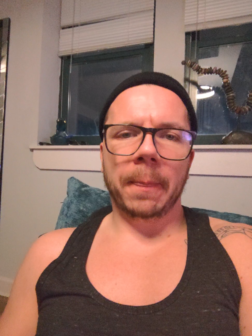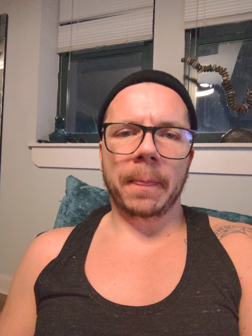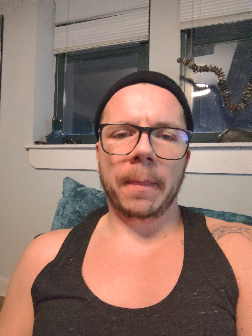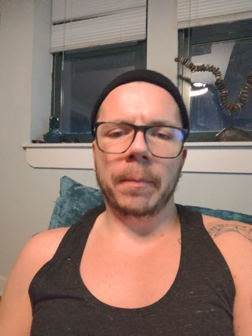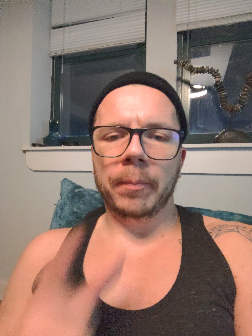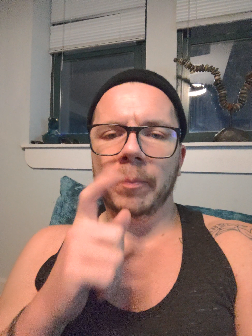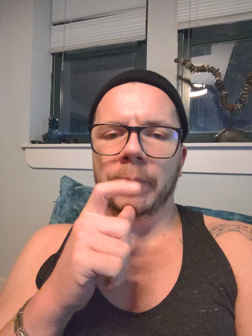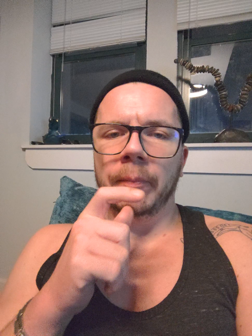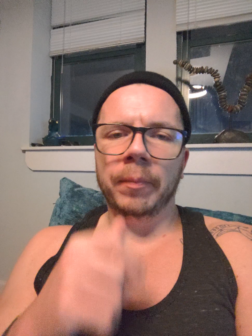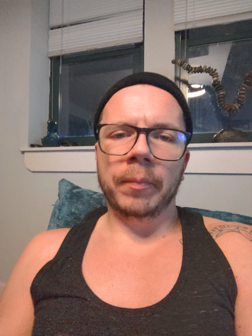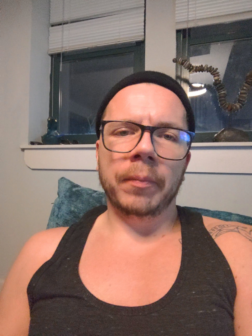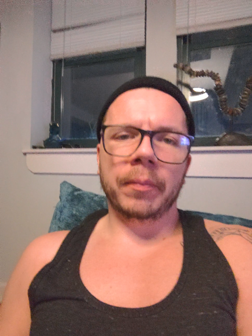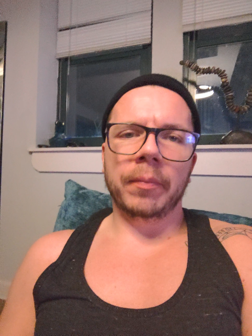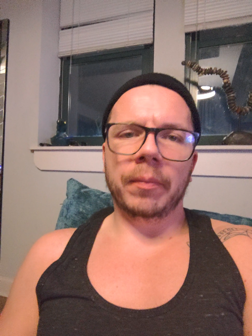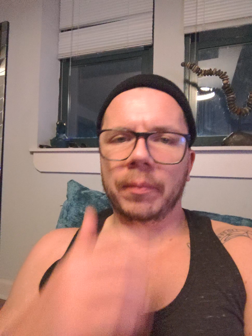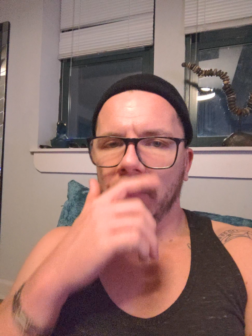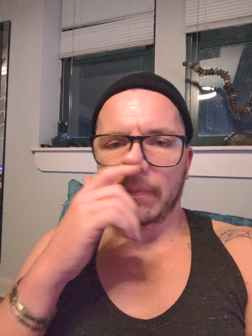who